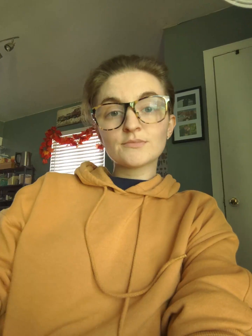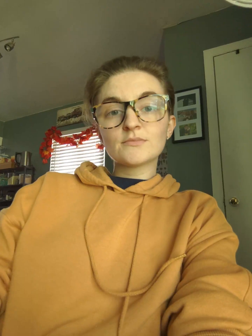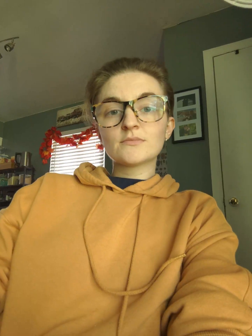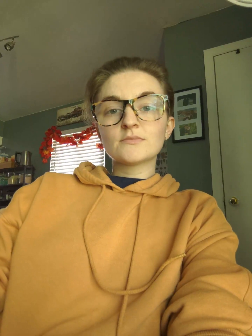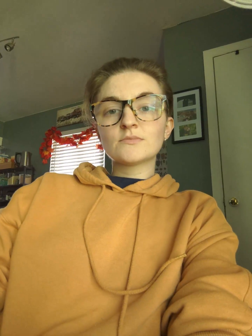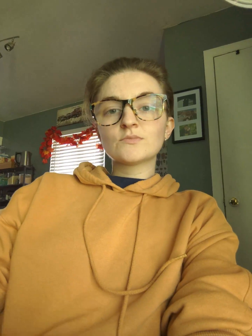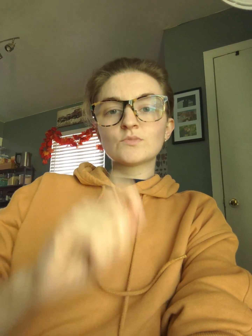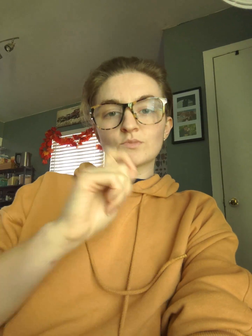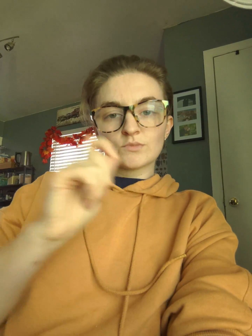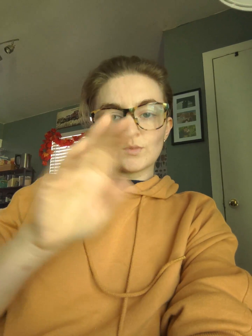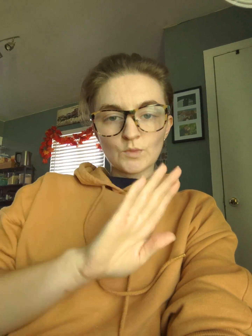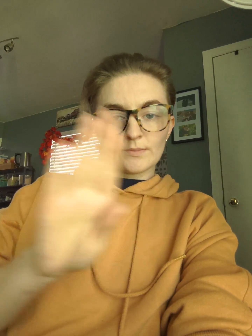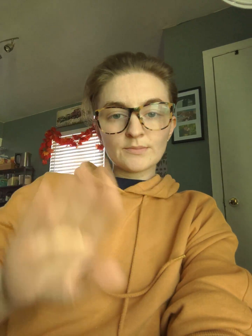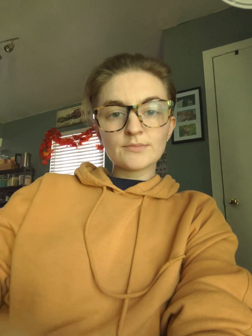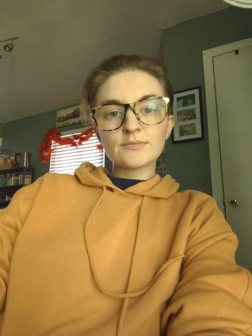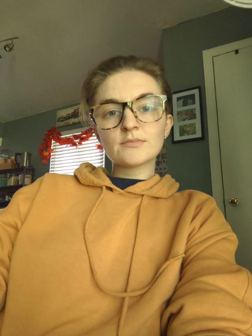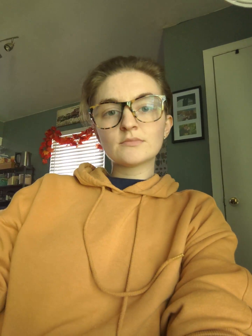chalk